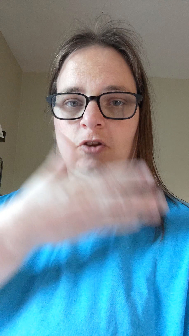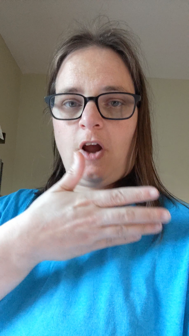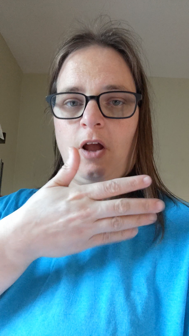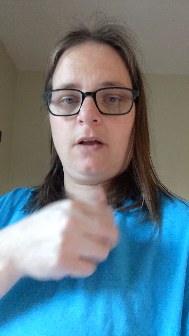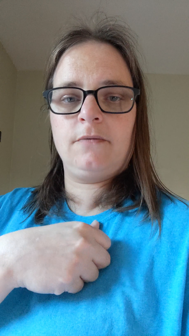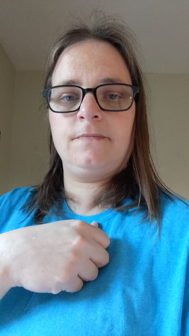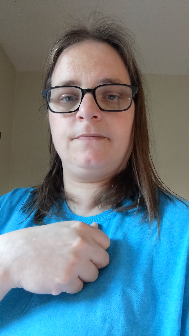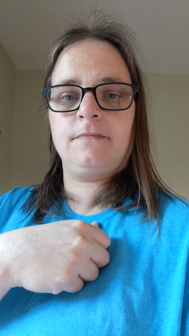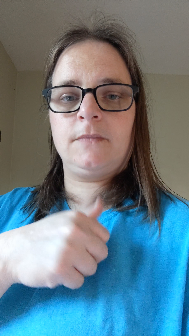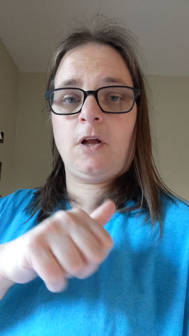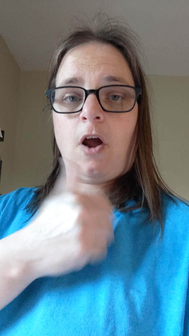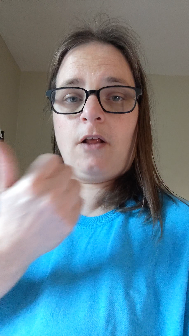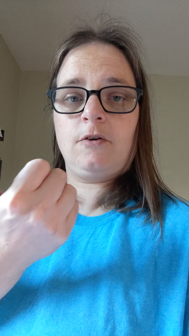other